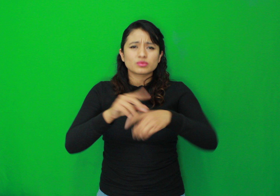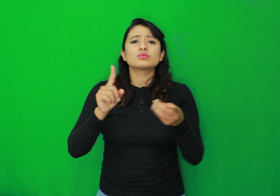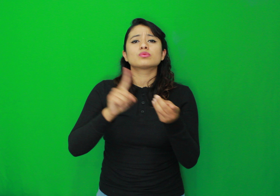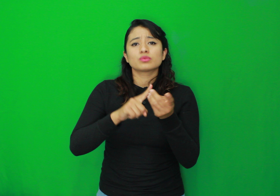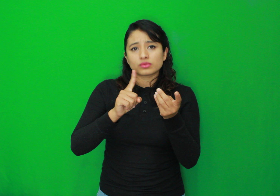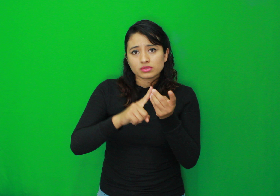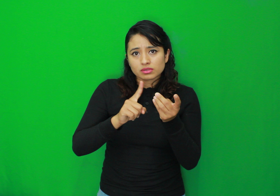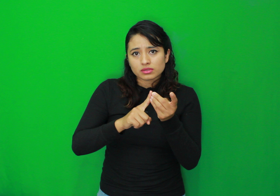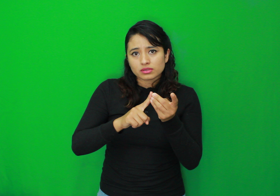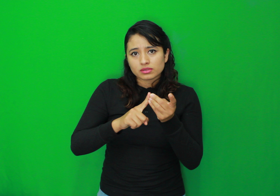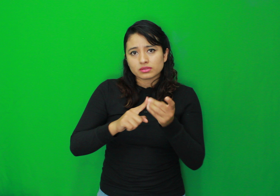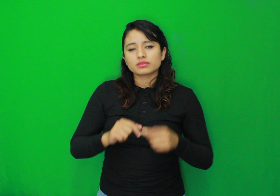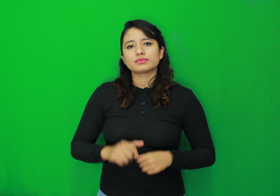dónde